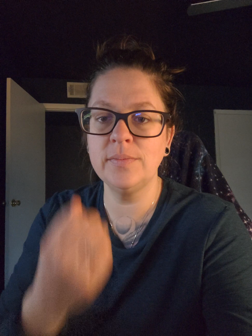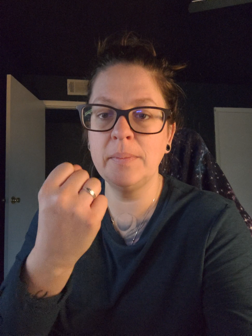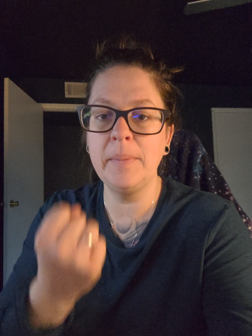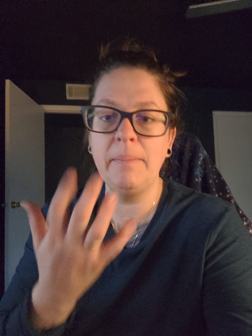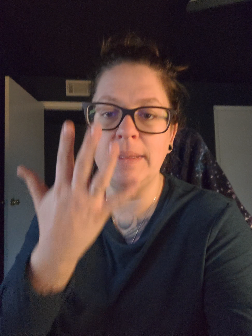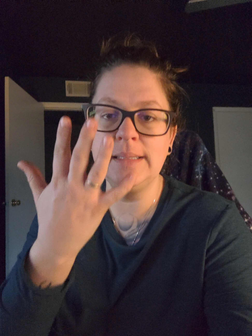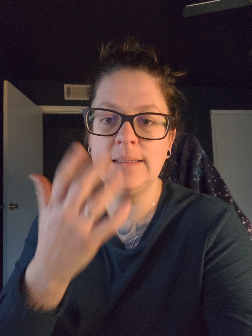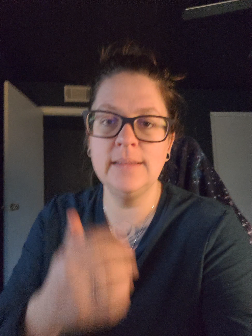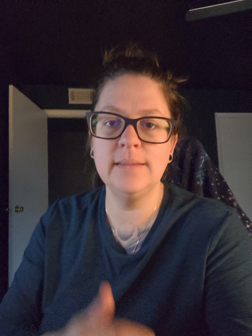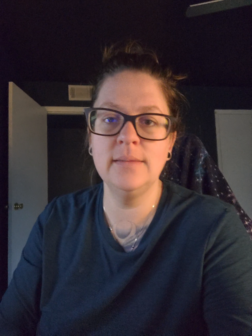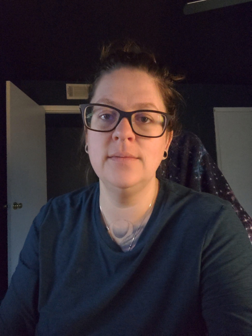mitten